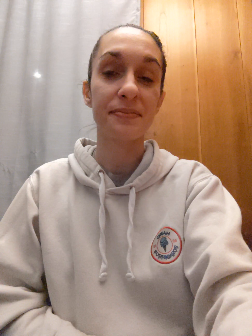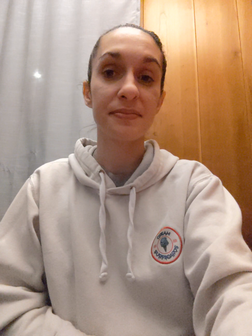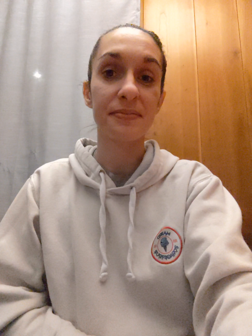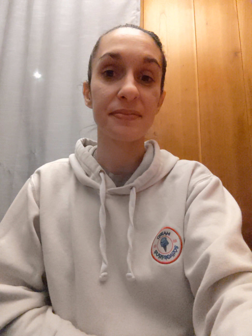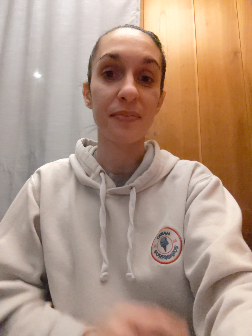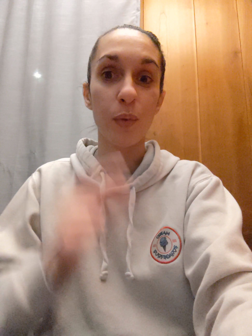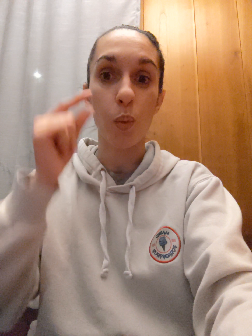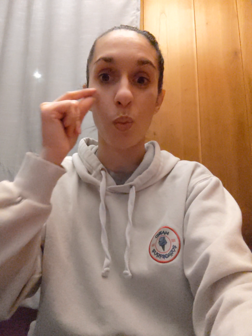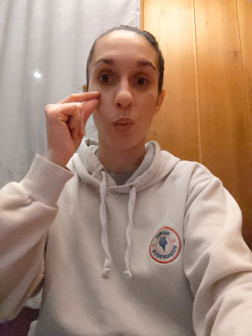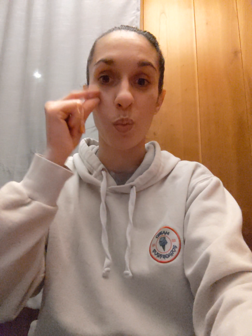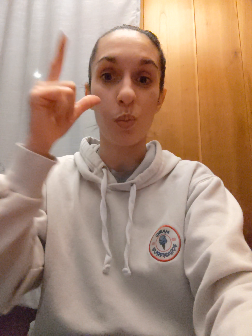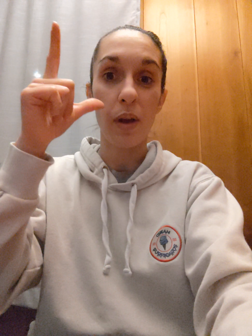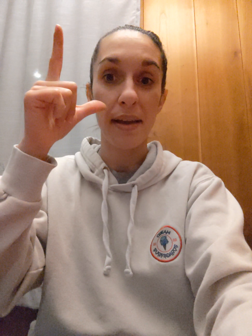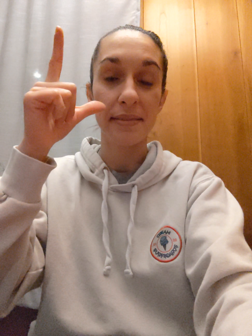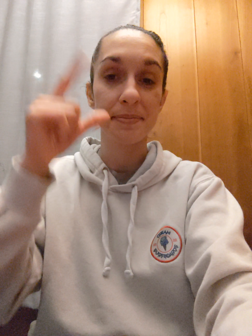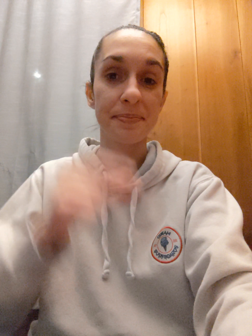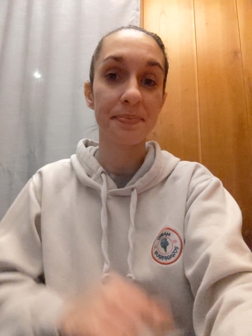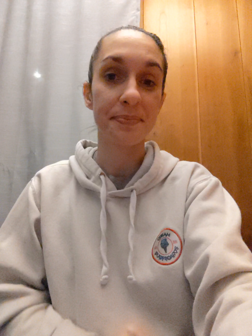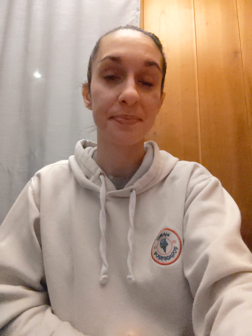wake